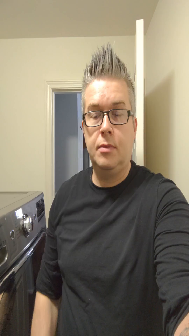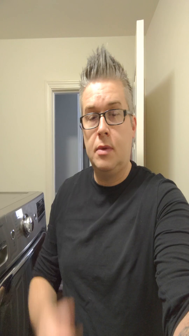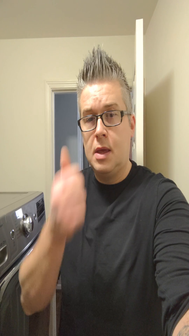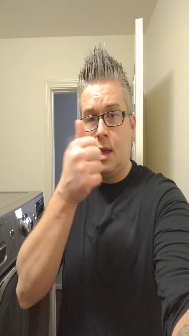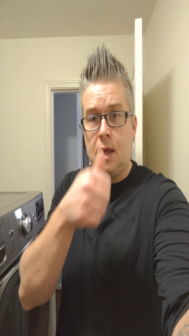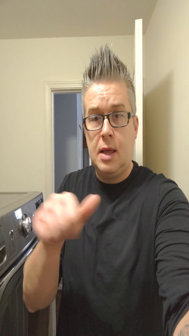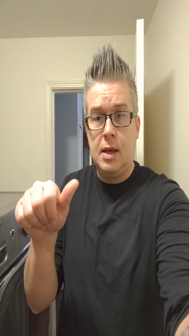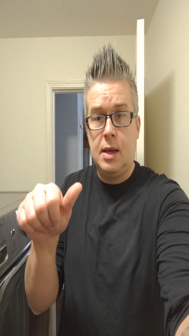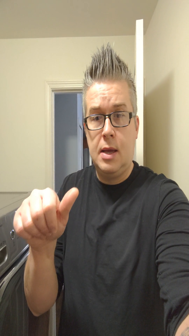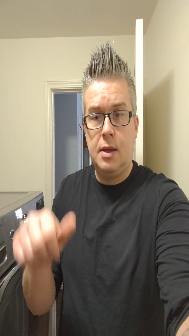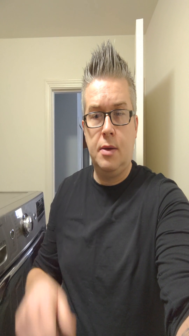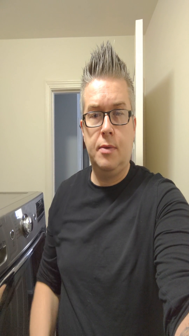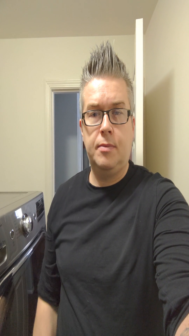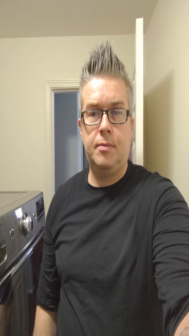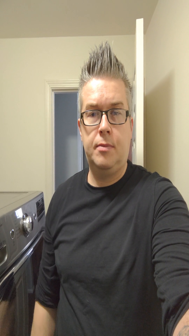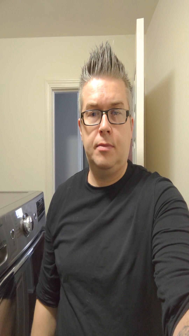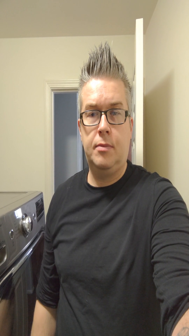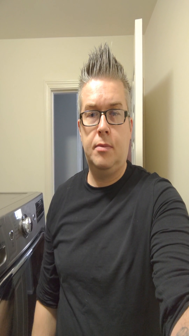any